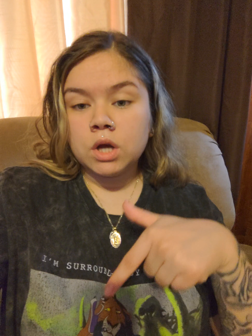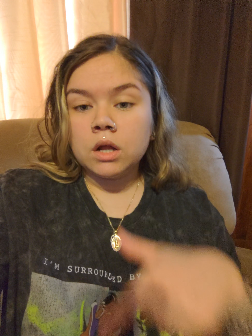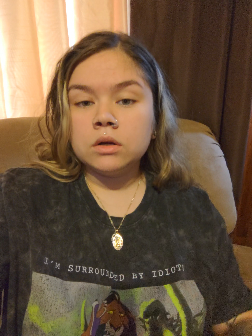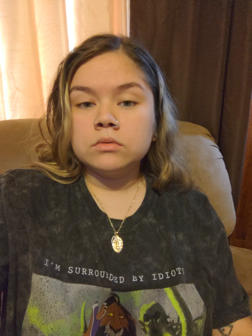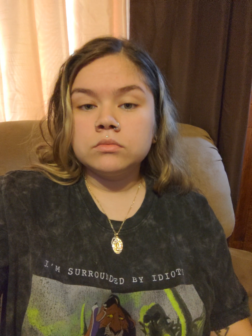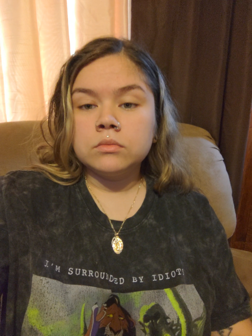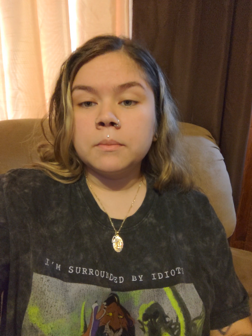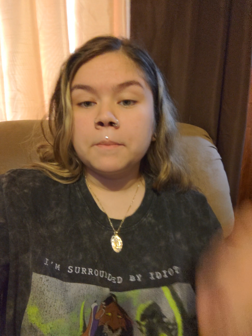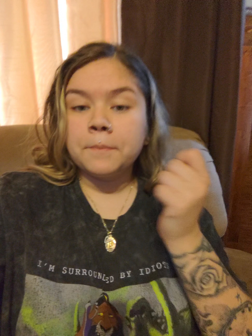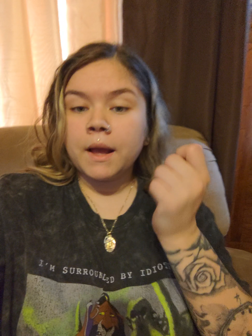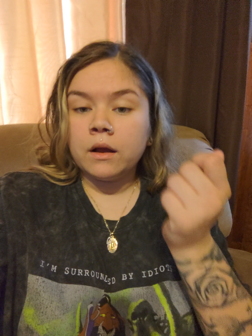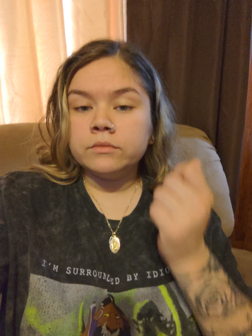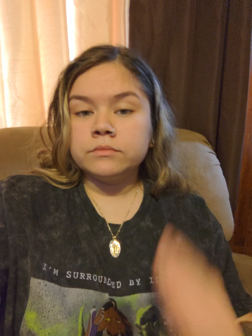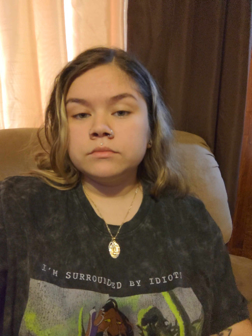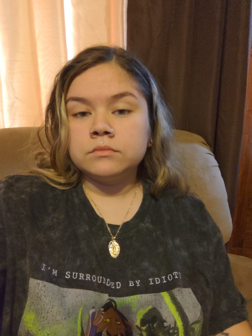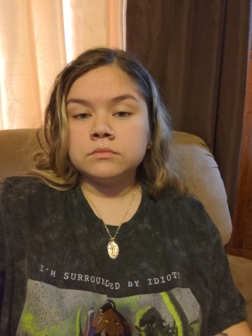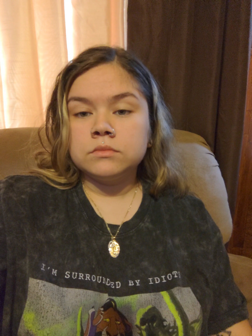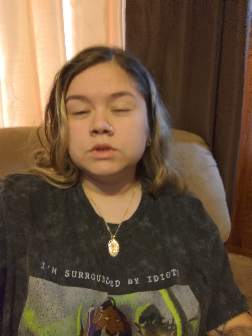bat